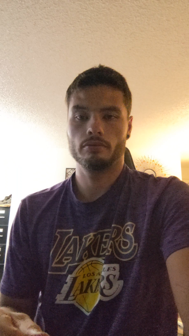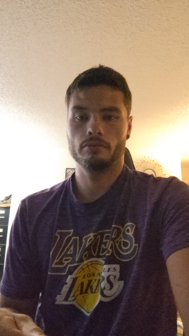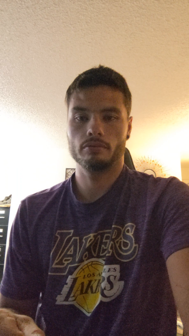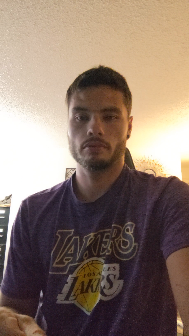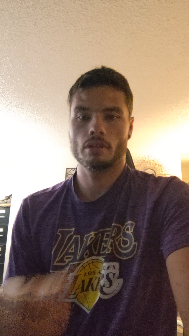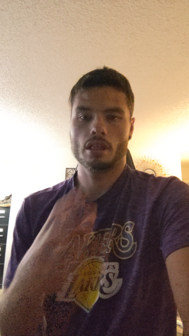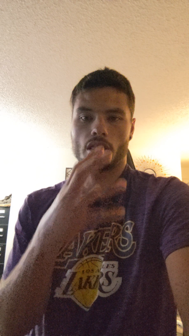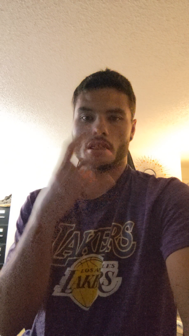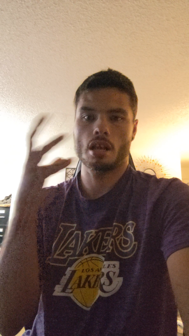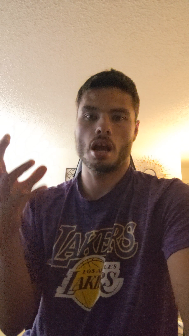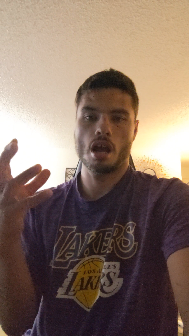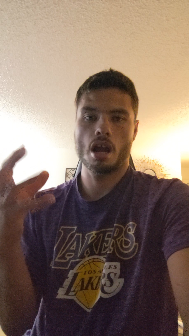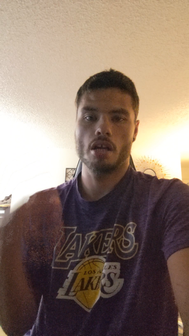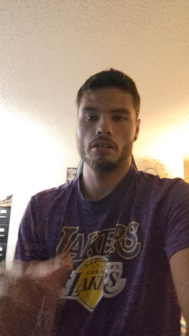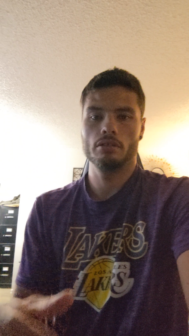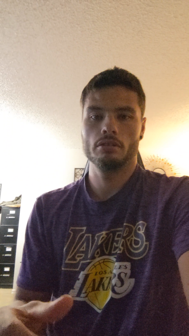a lot